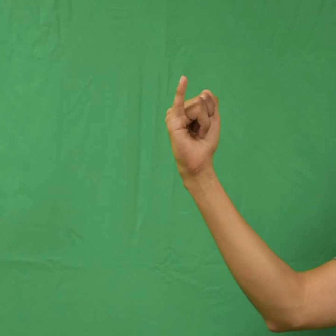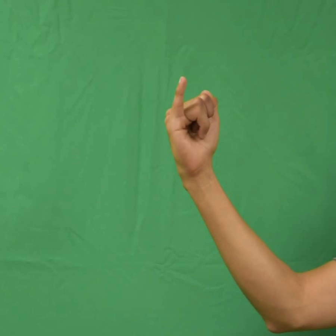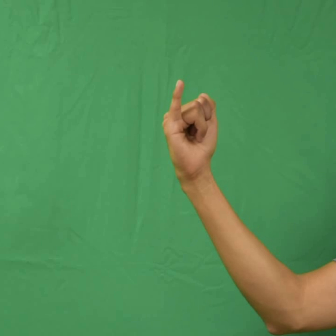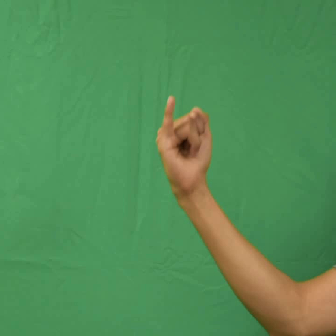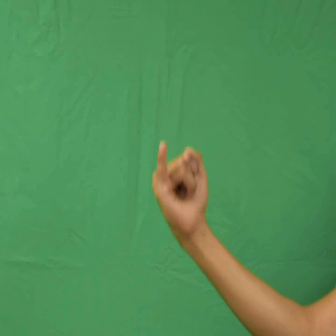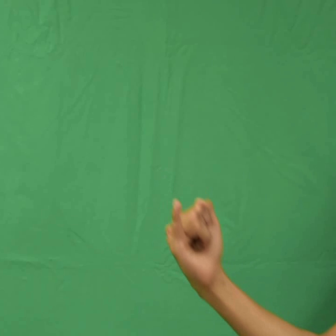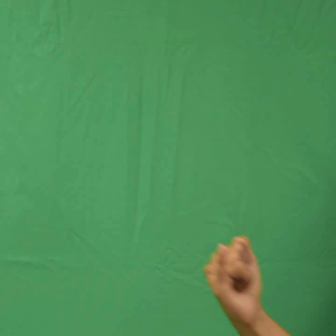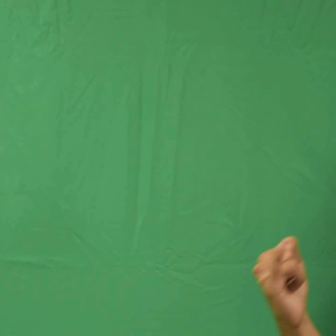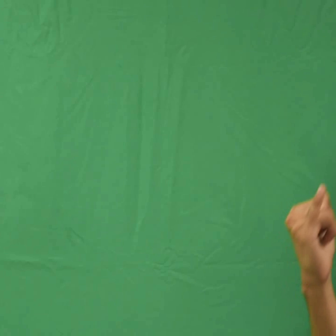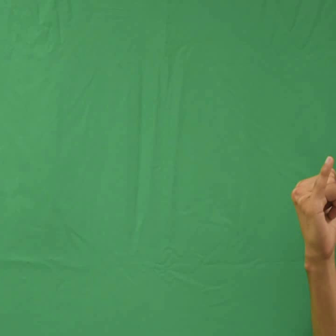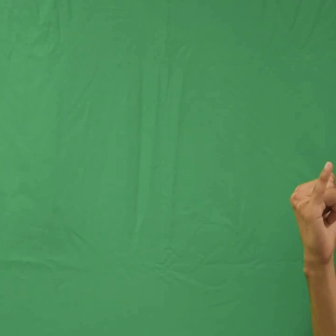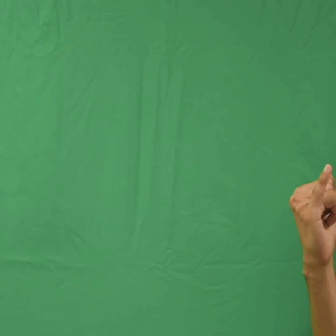J